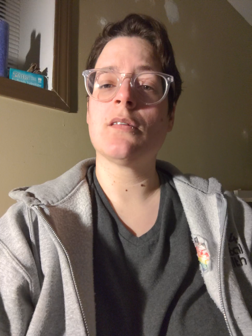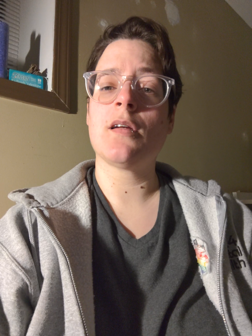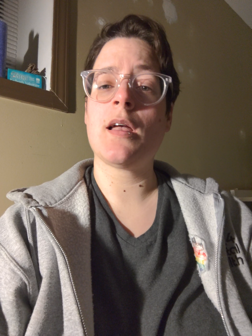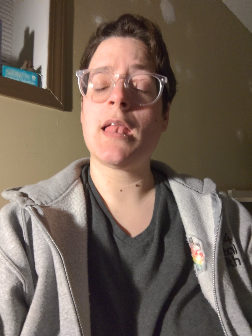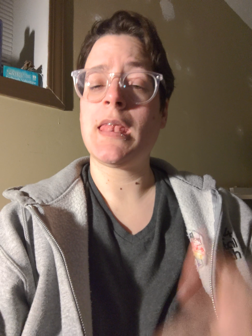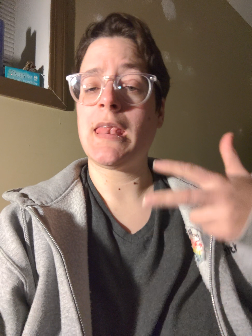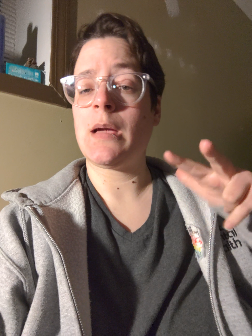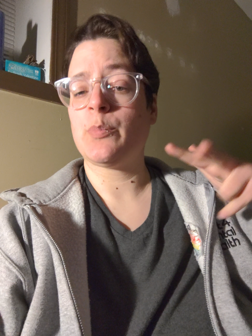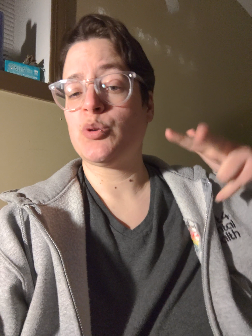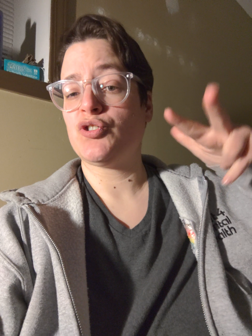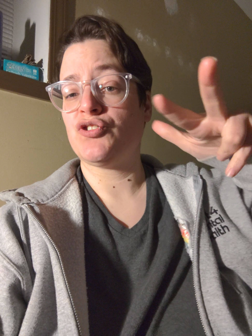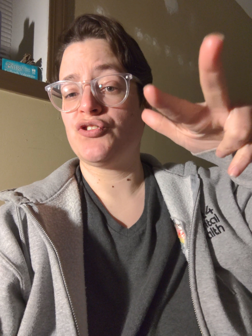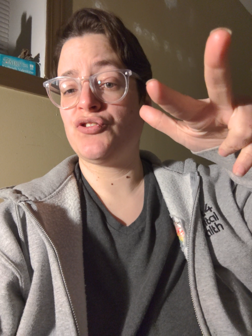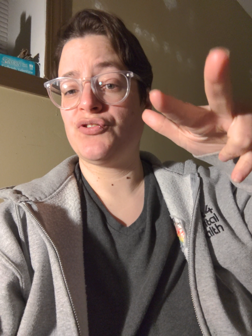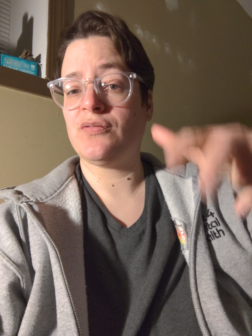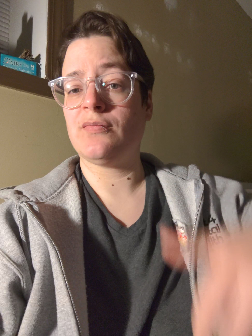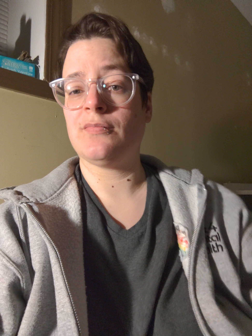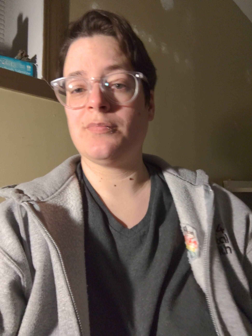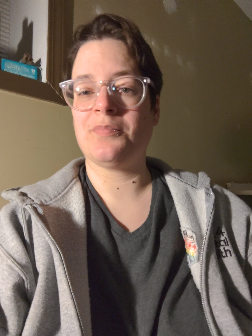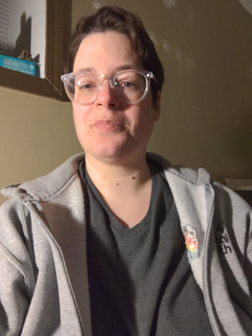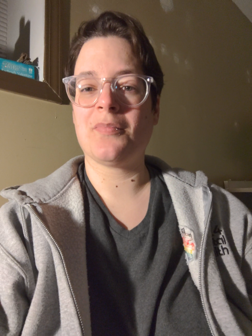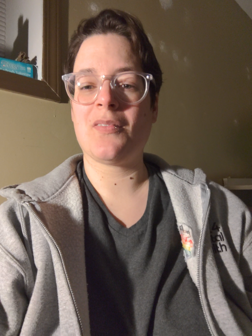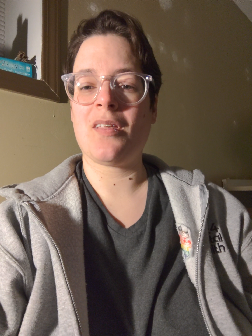helicopter